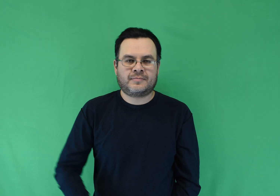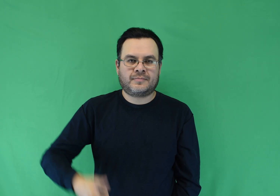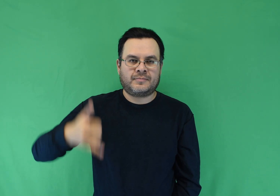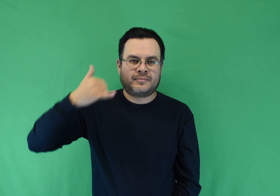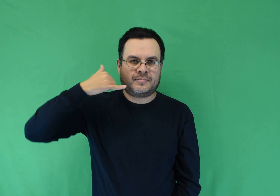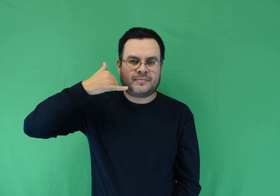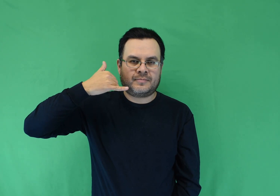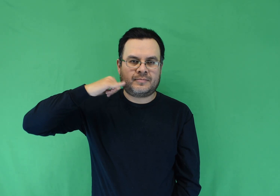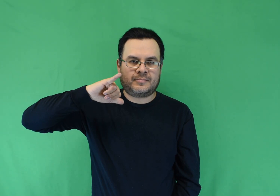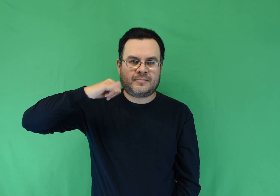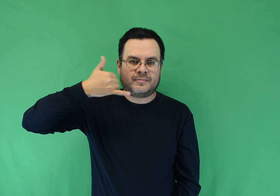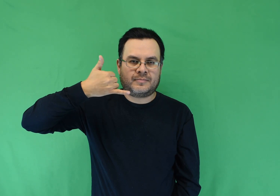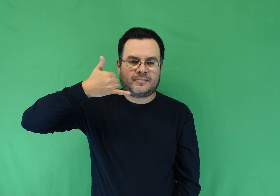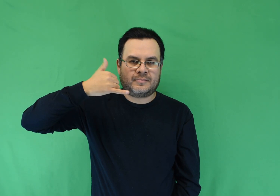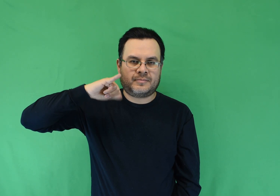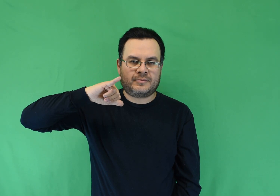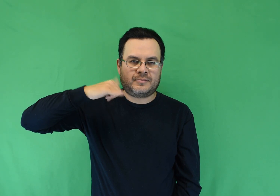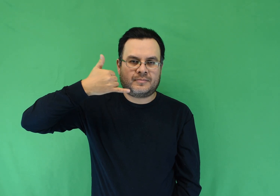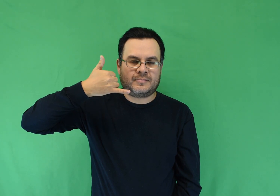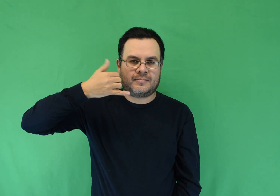teléfono